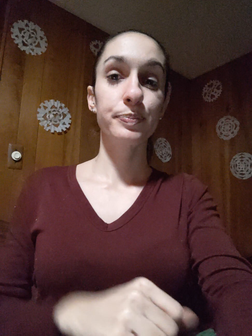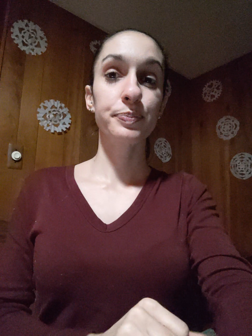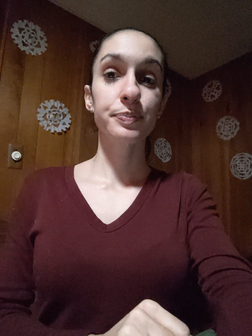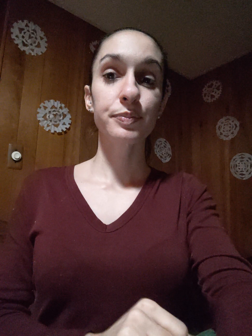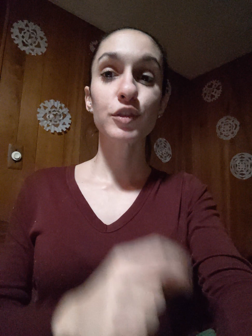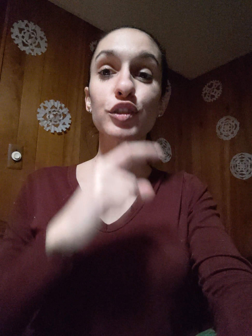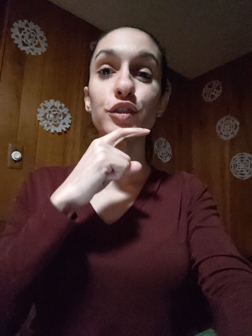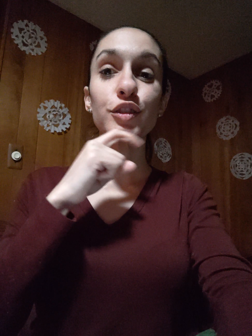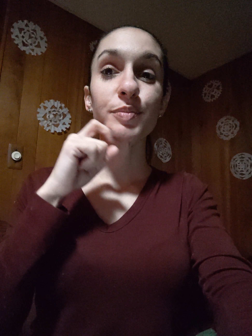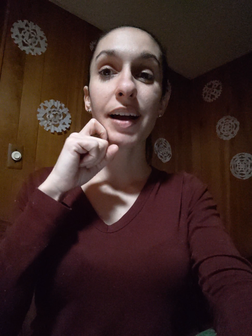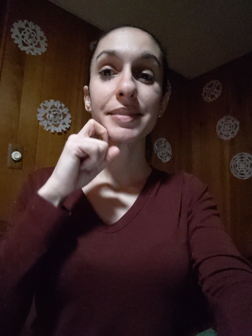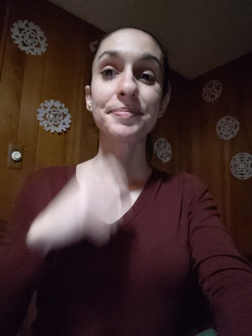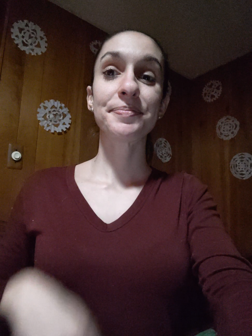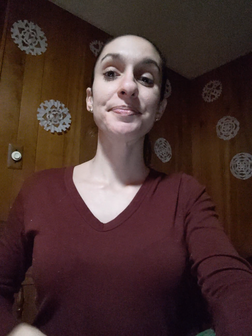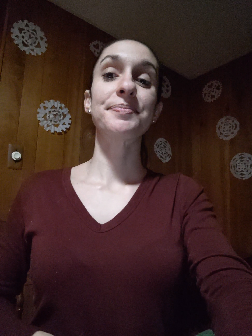dry